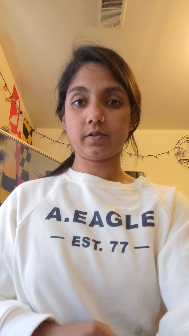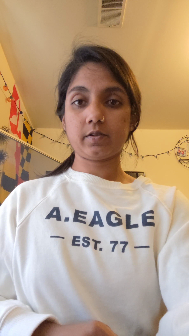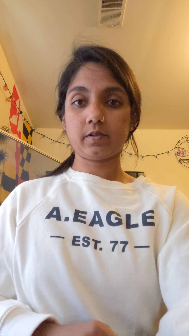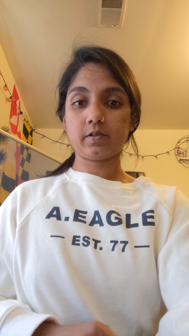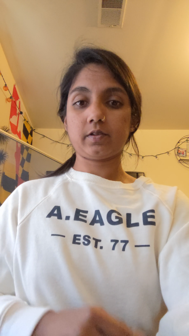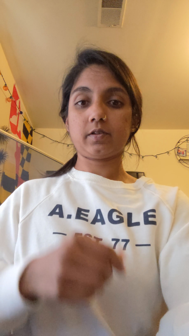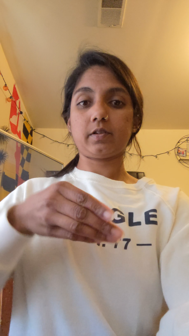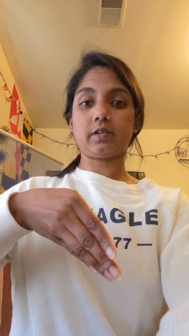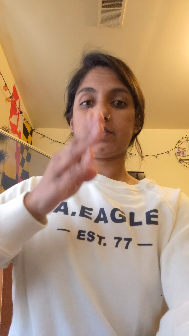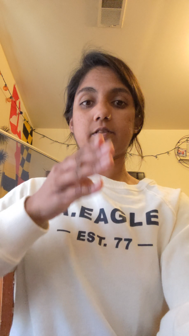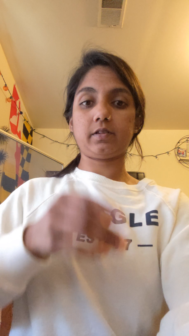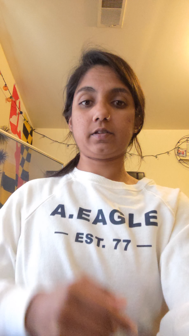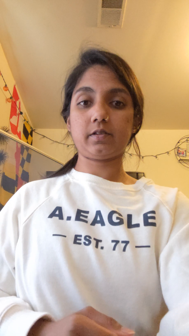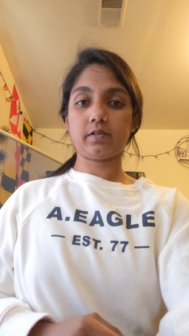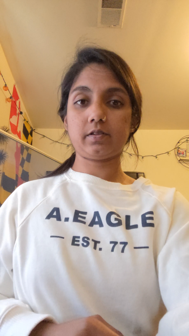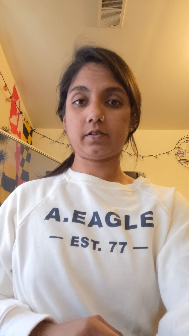kick